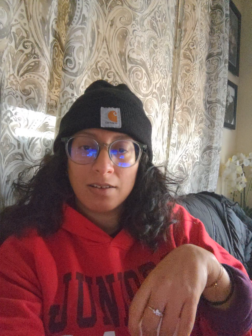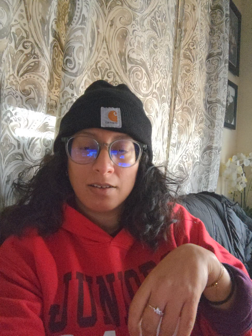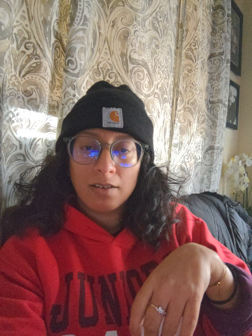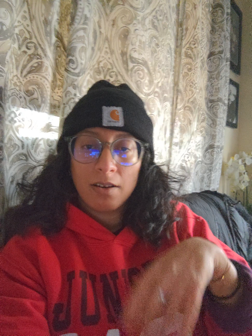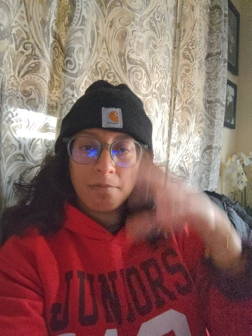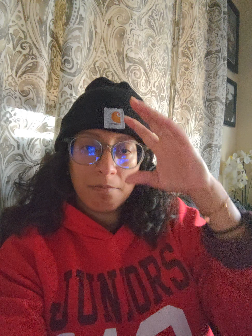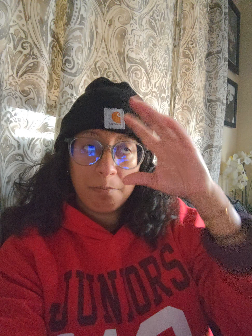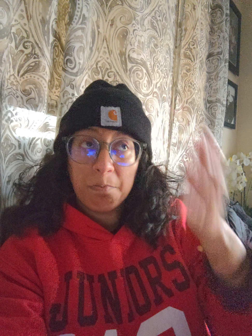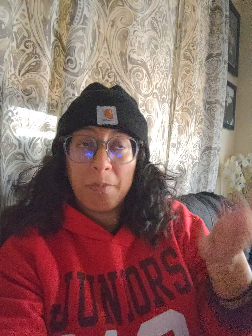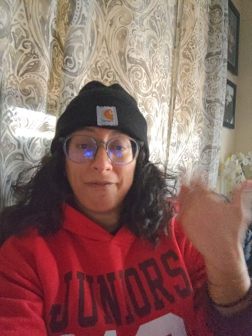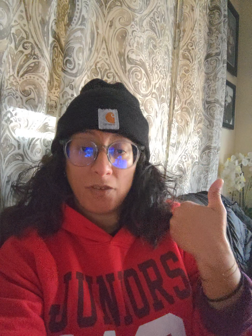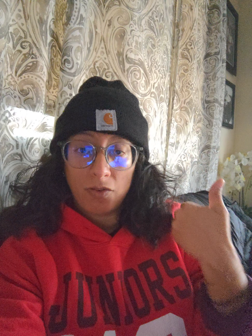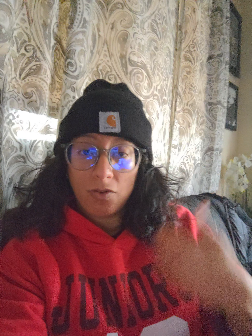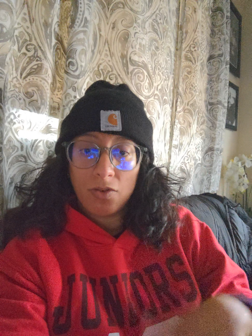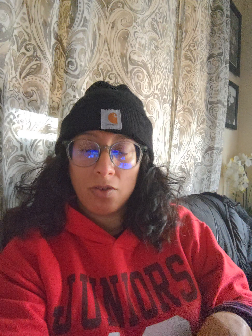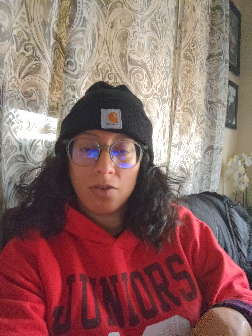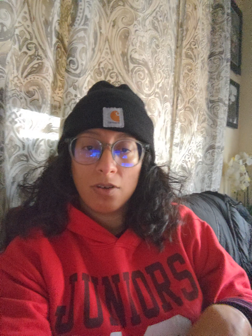before